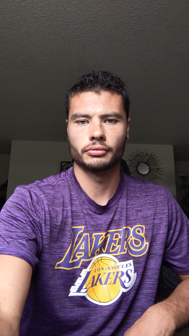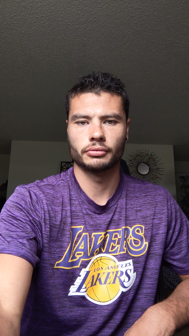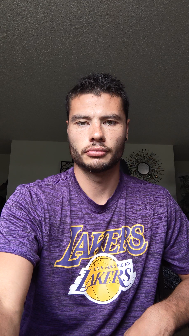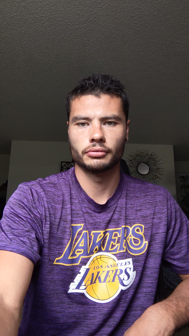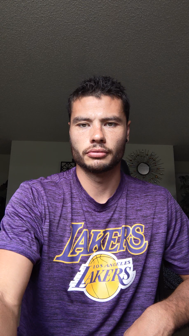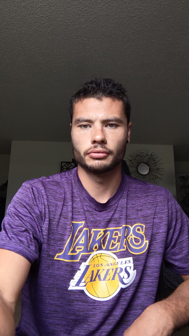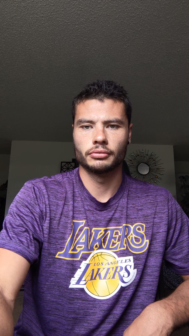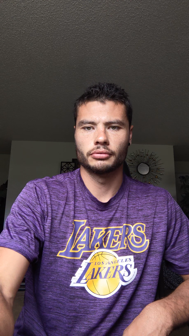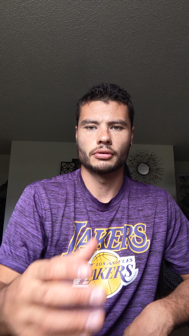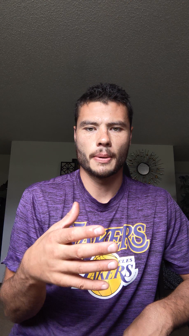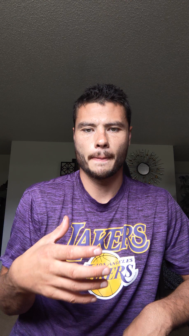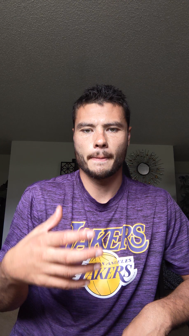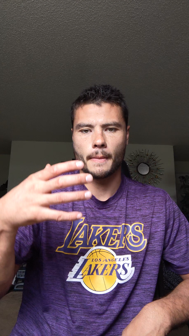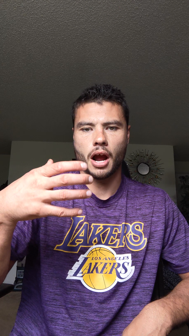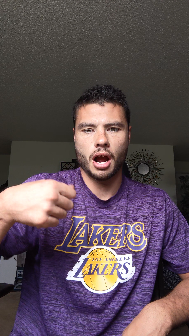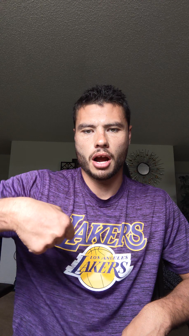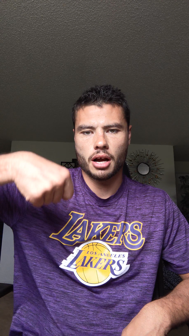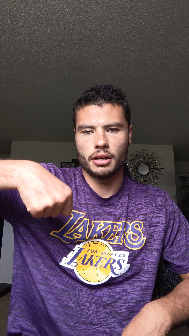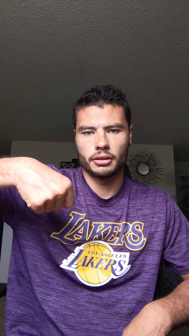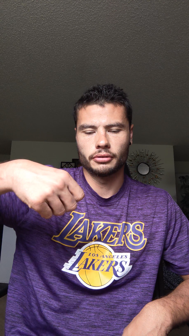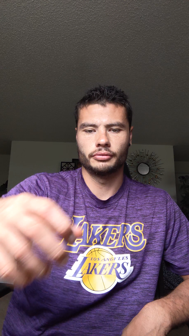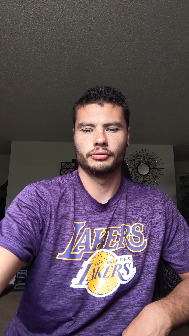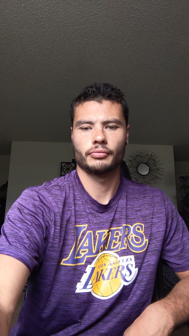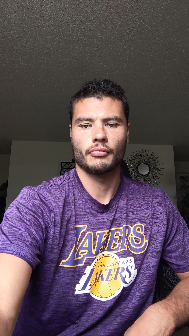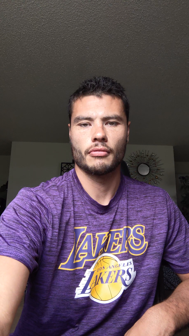bucket